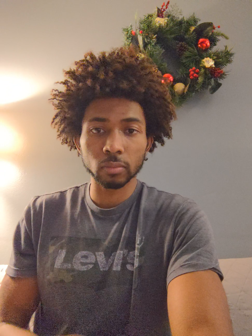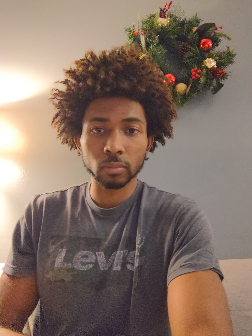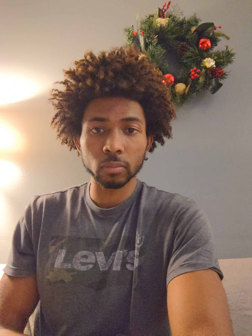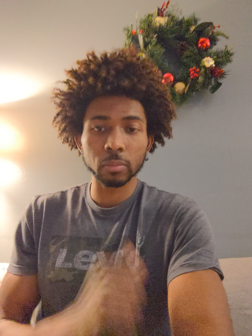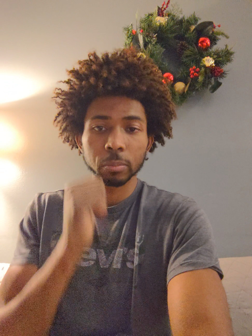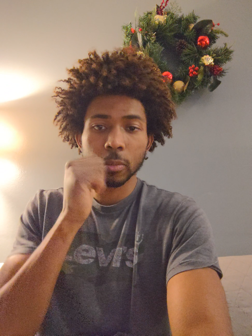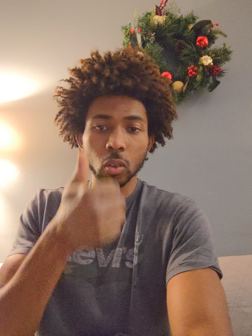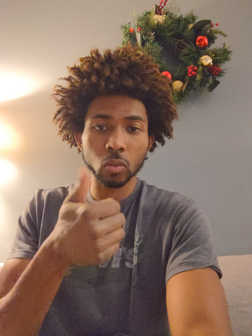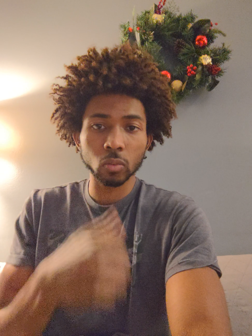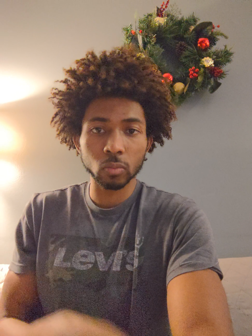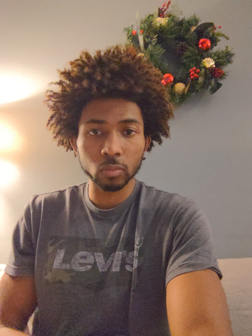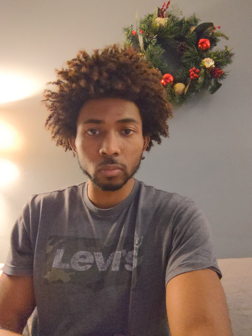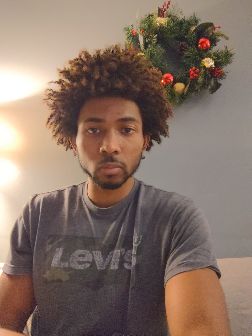tomorrow